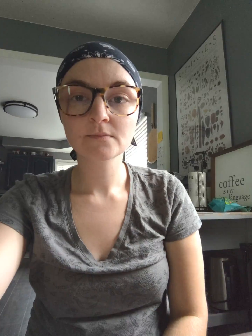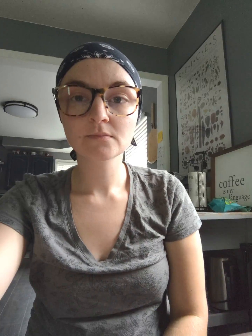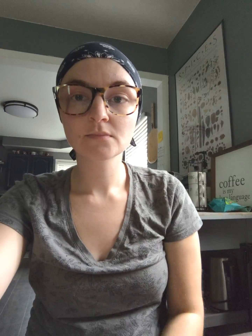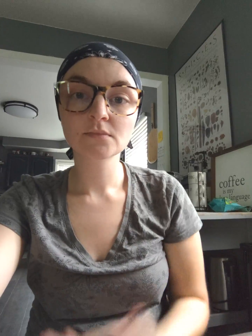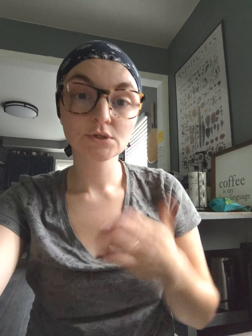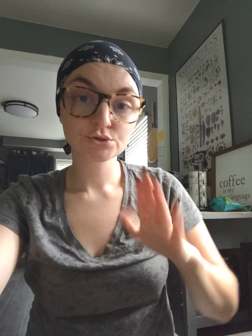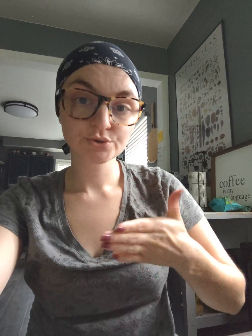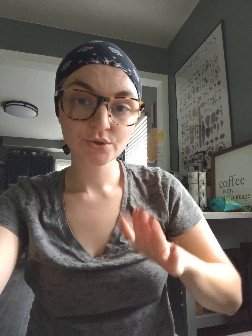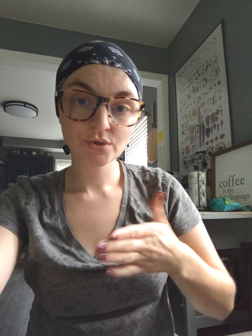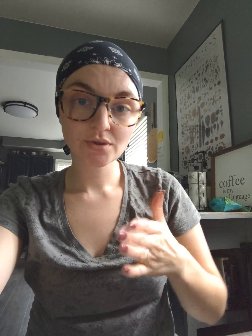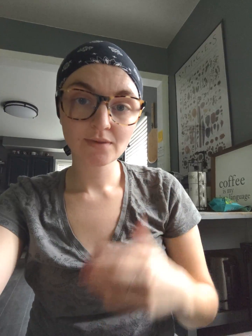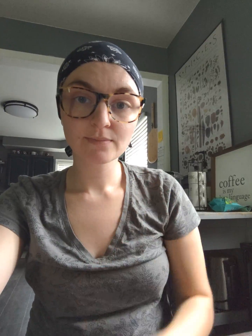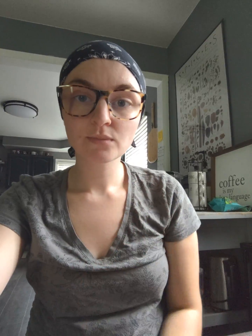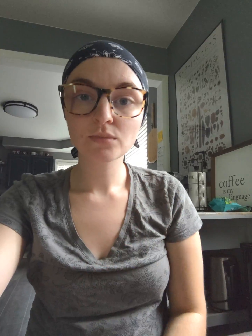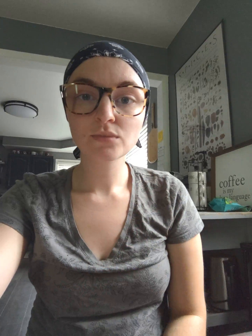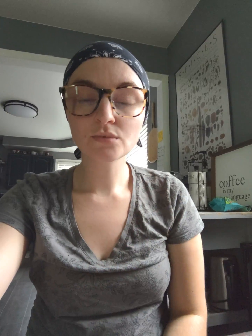cook